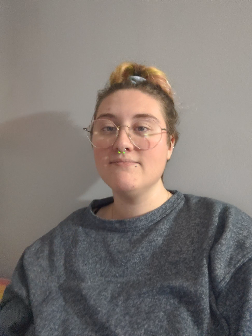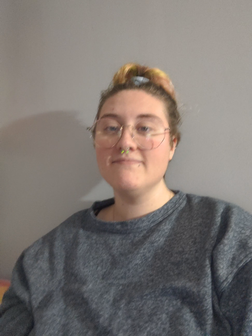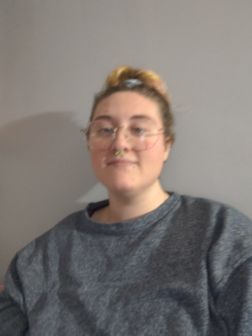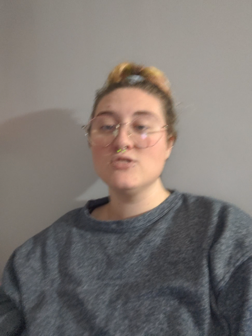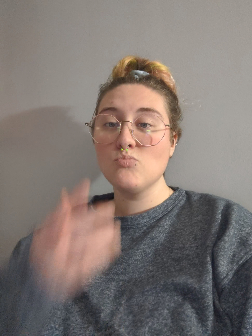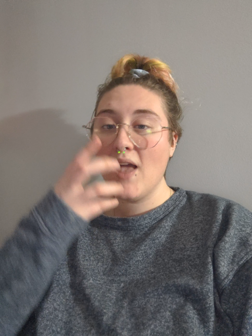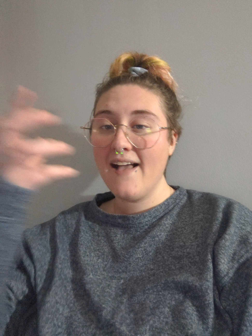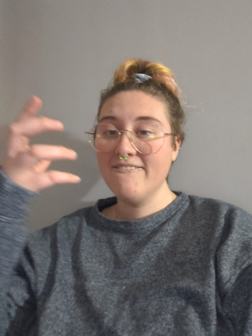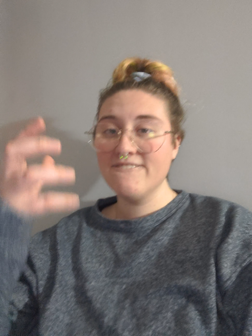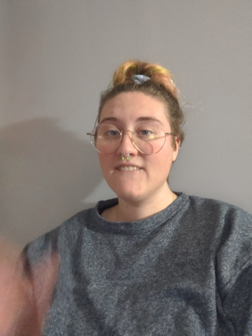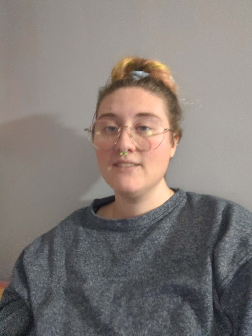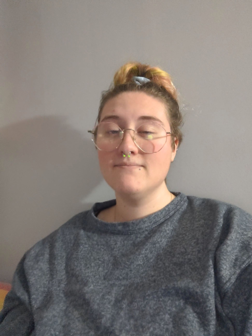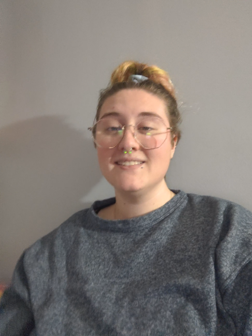giraffe